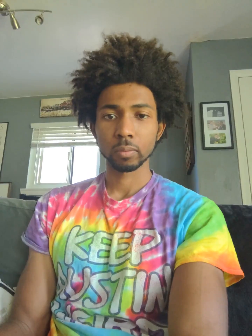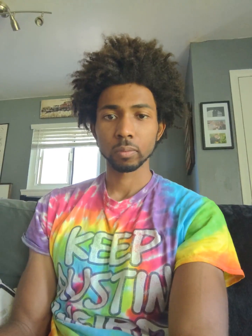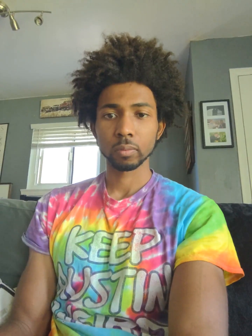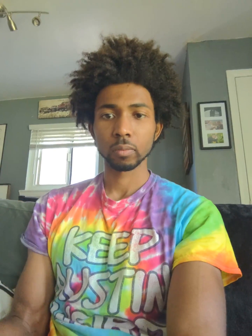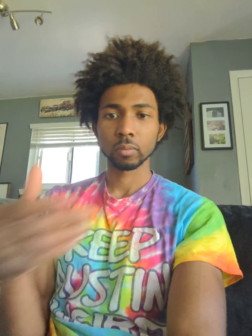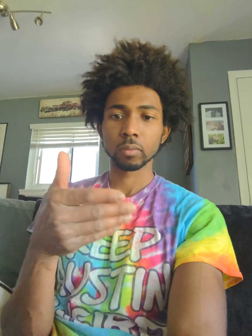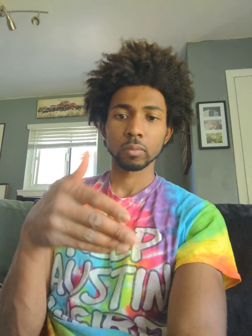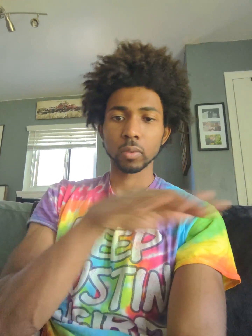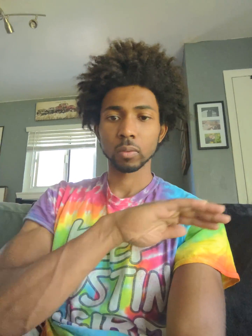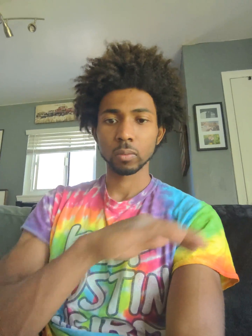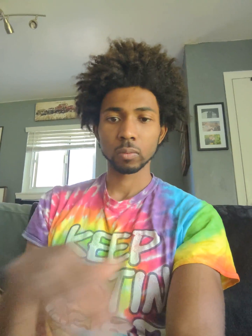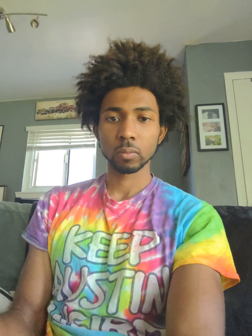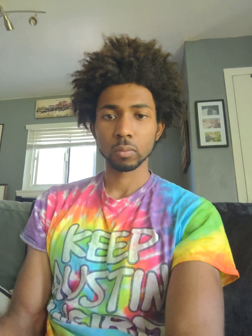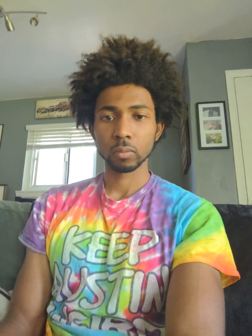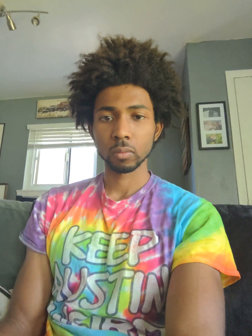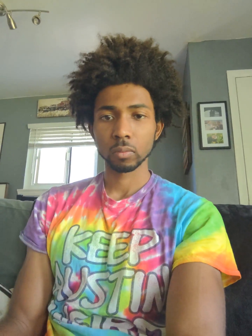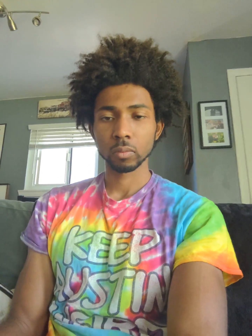cover